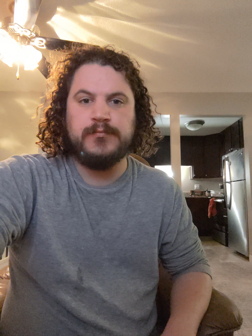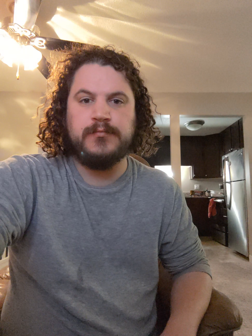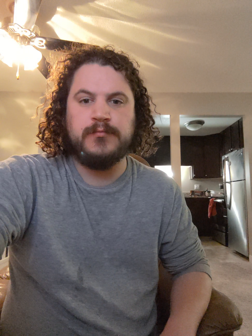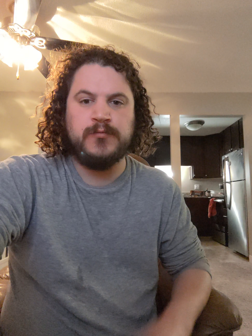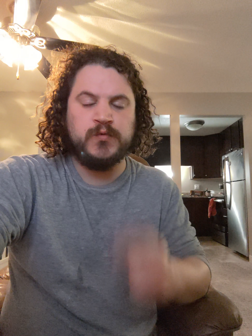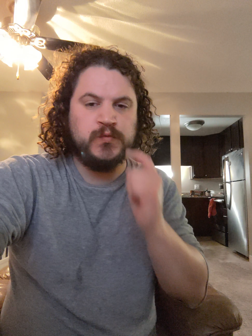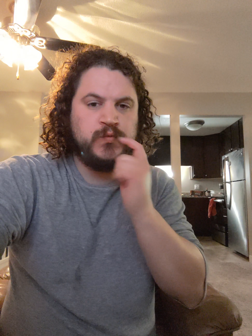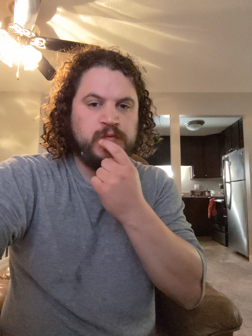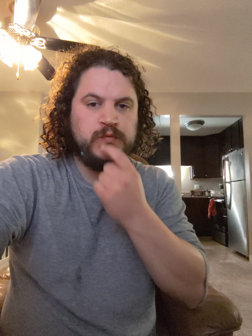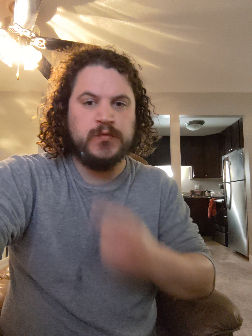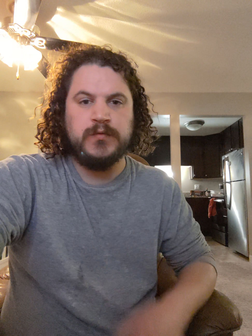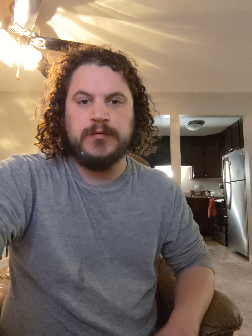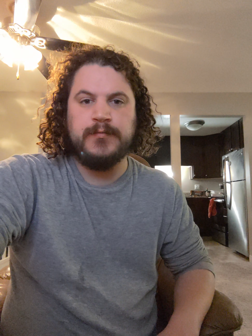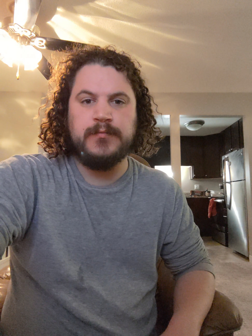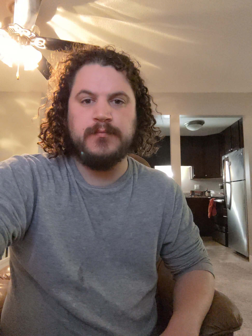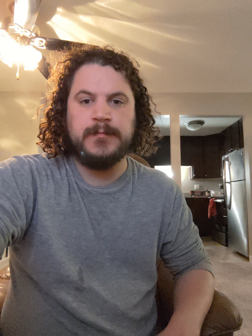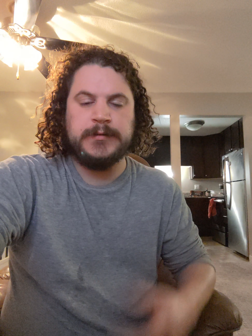tooth